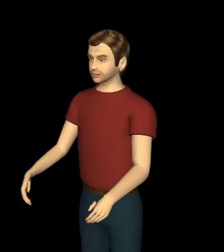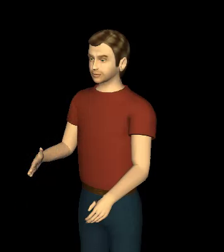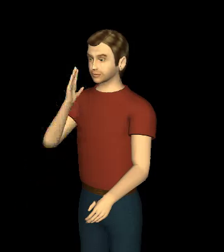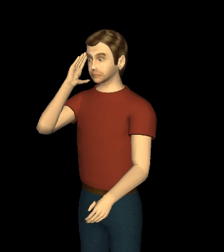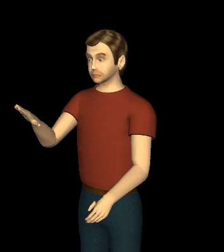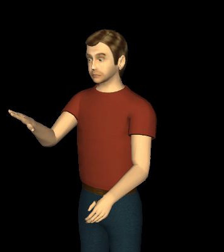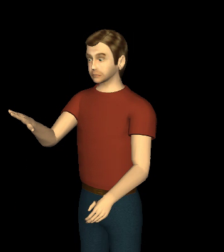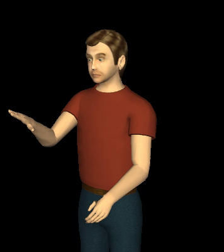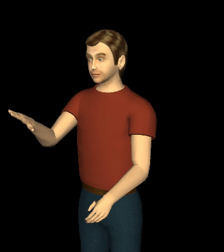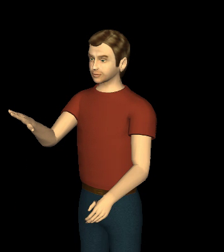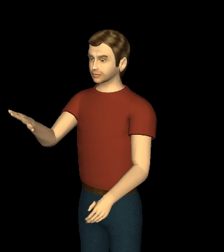لا أعلم